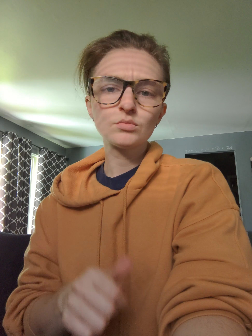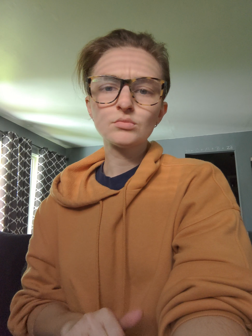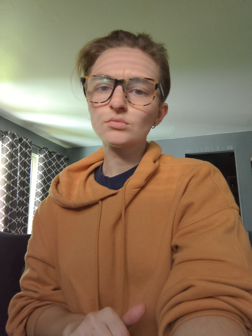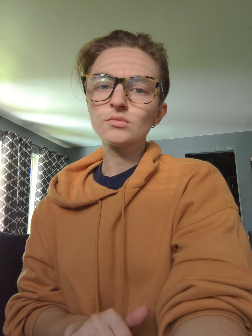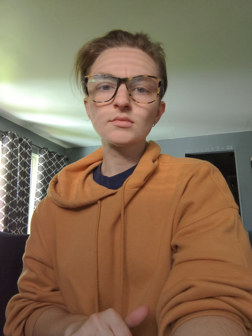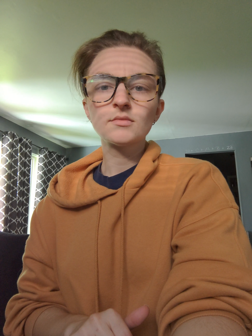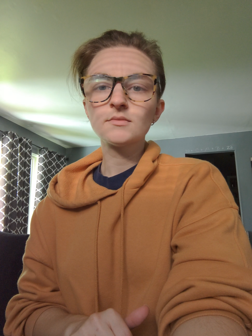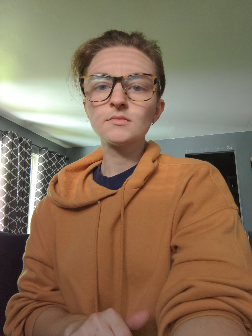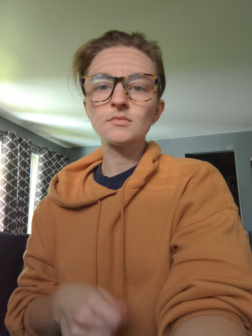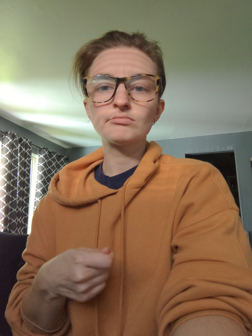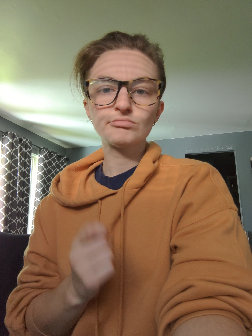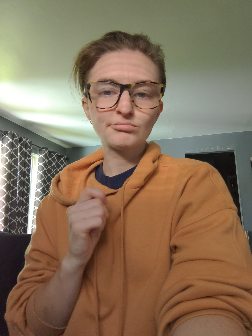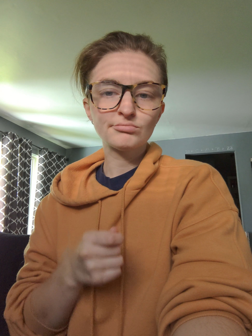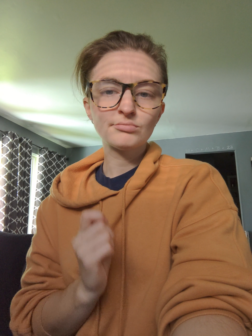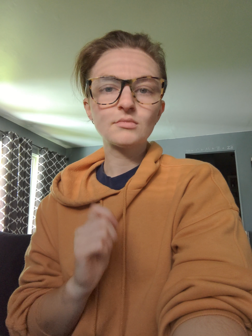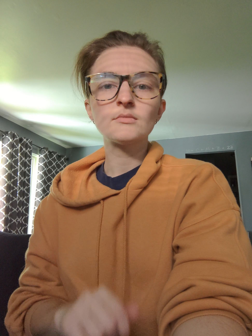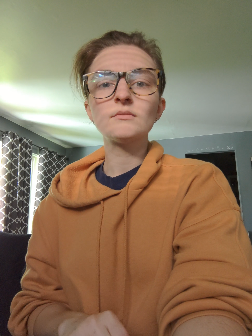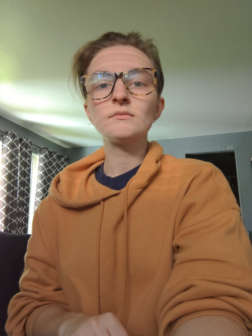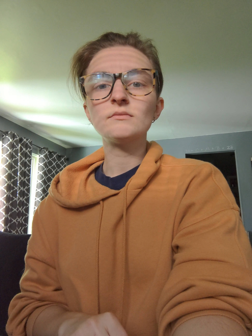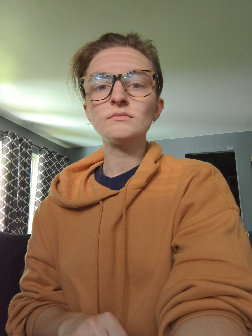shovel